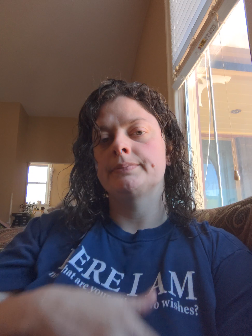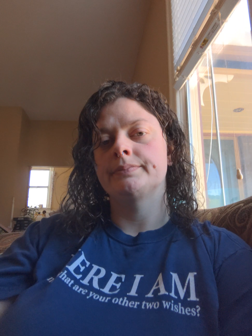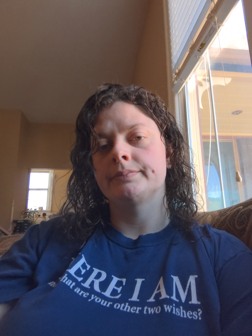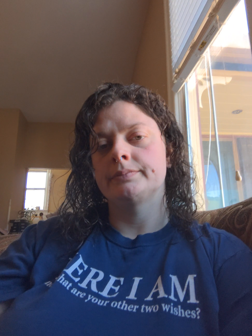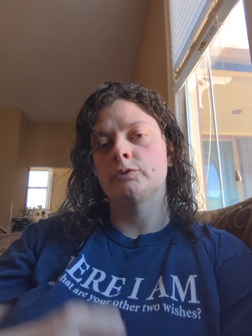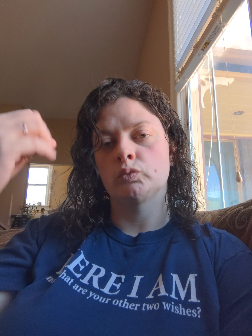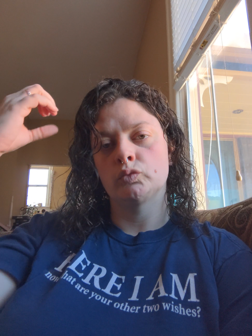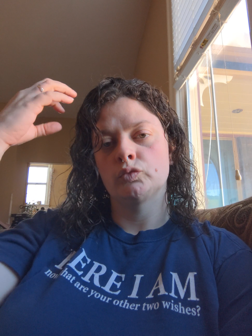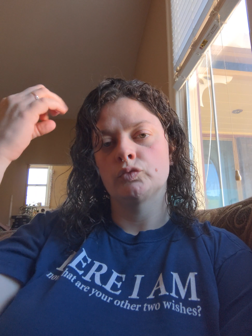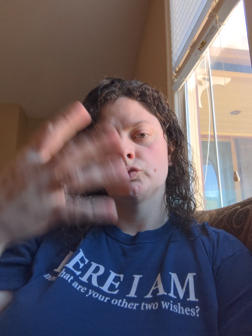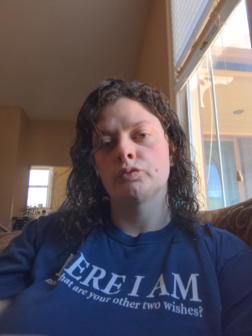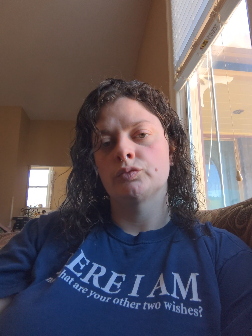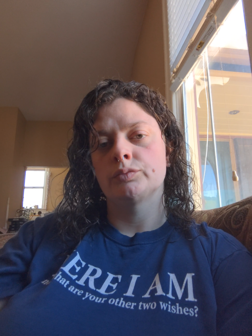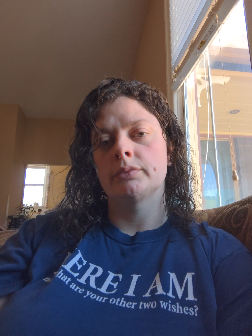shower